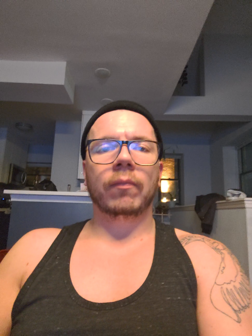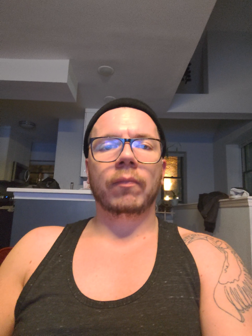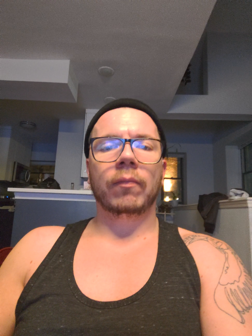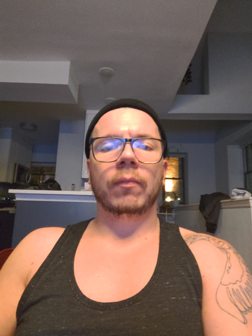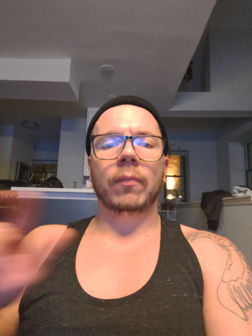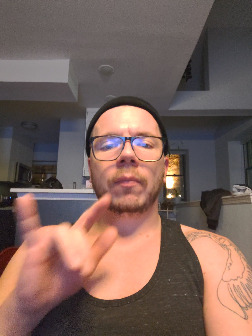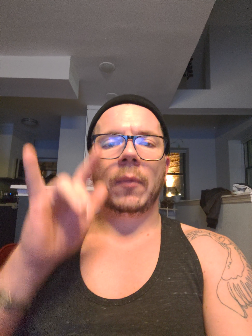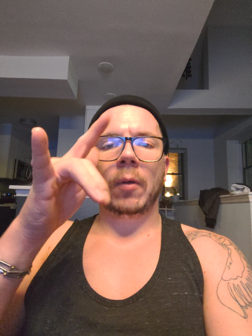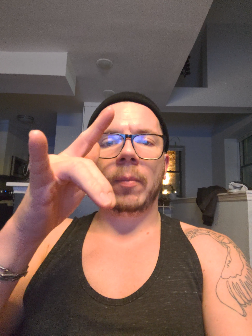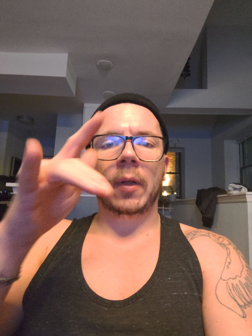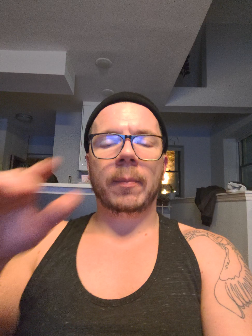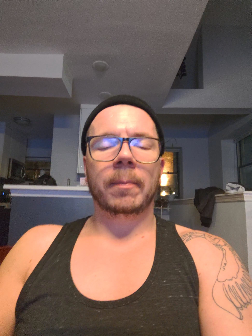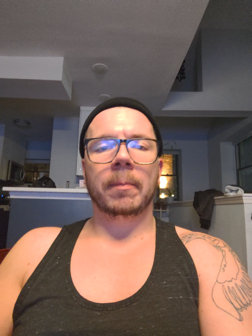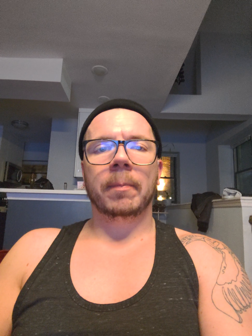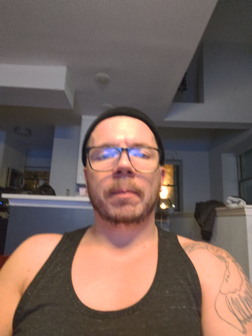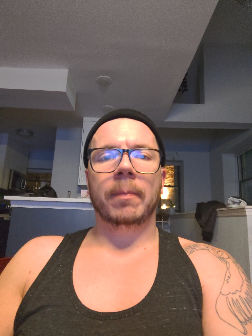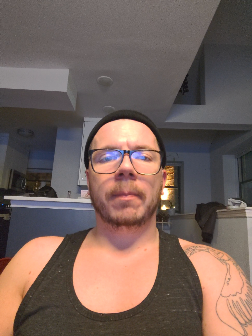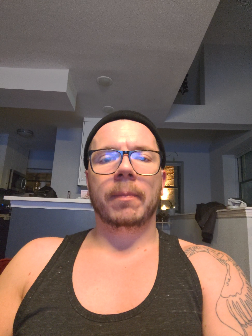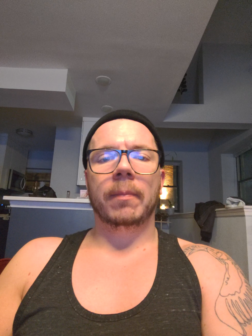airplane